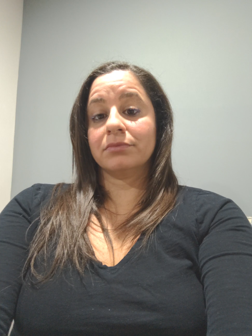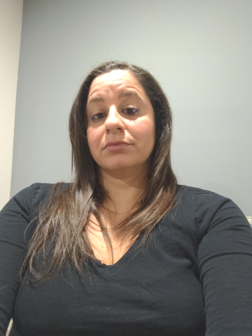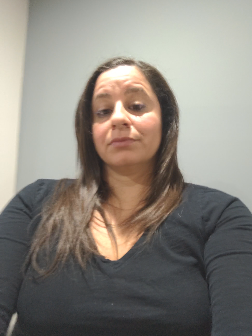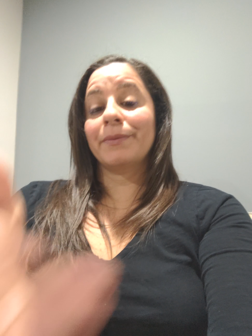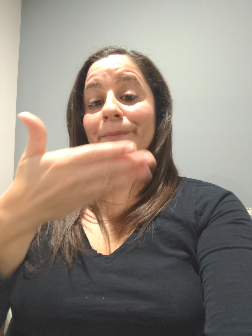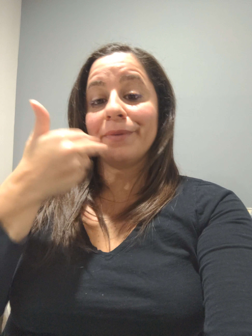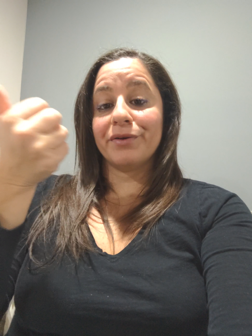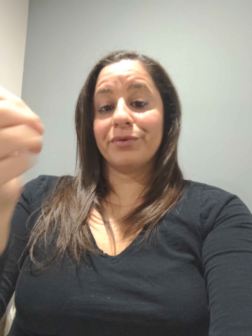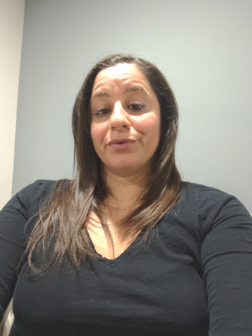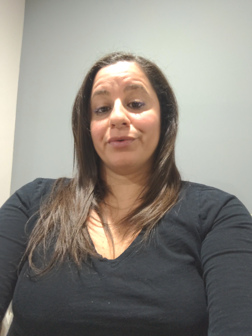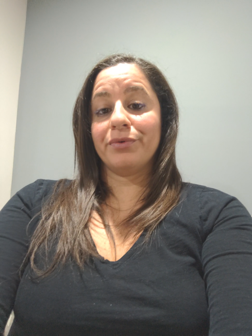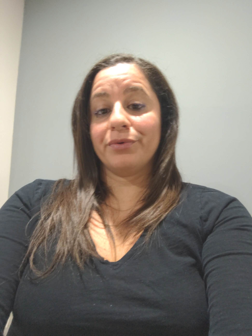better